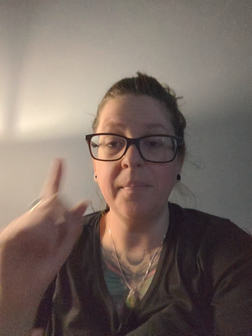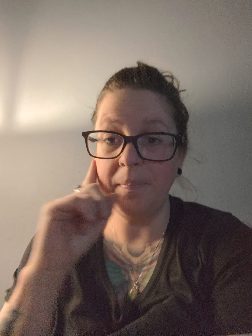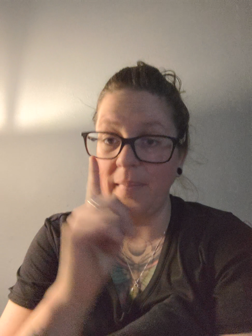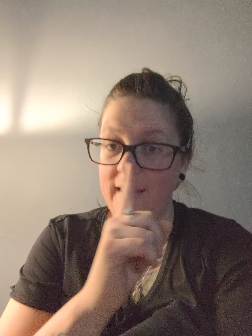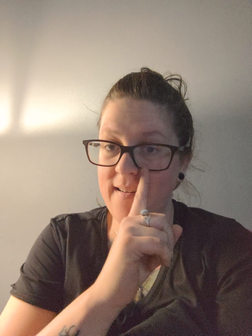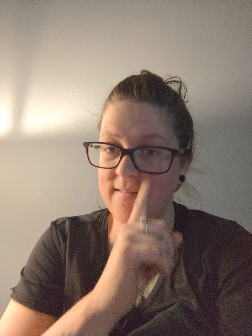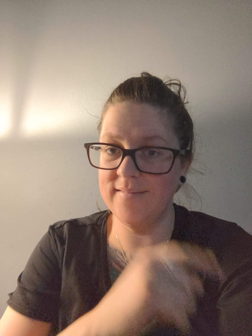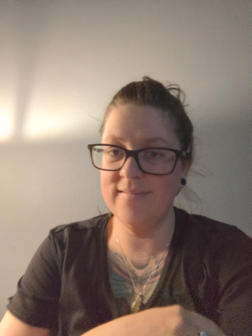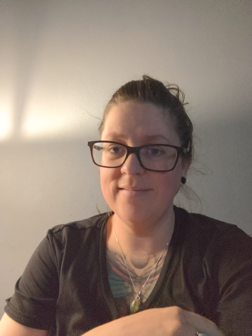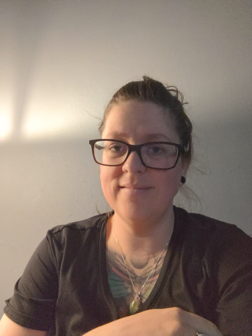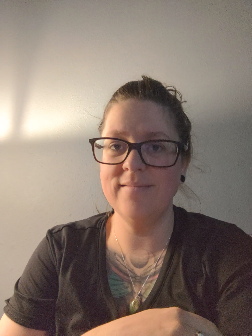eye